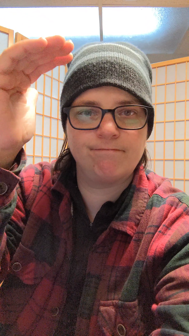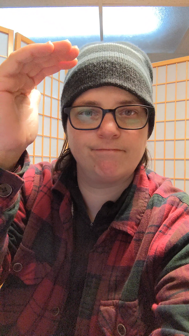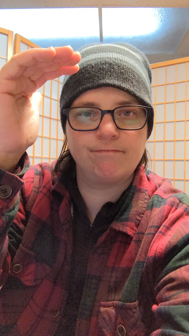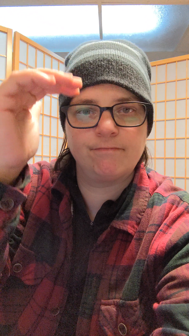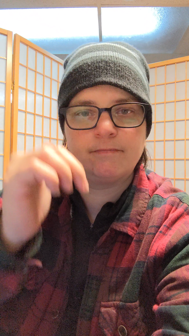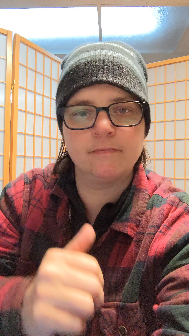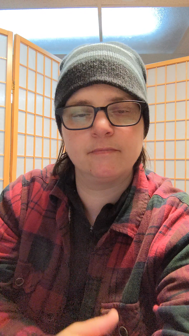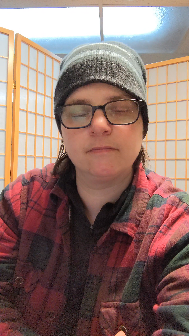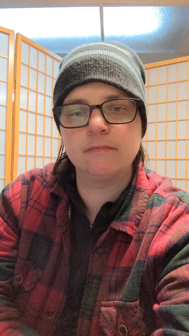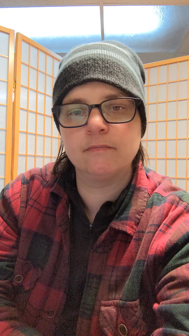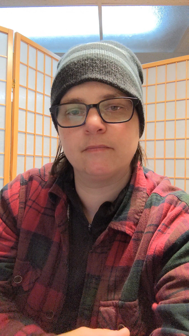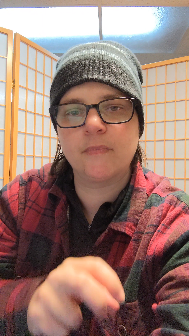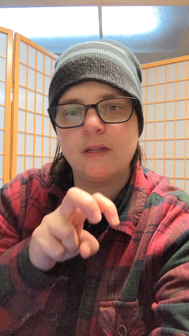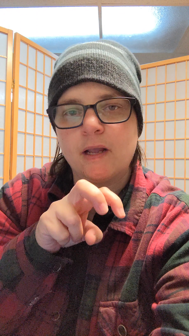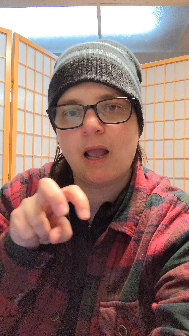couch